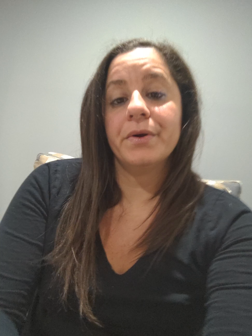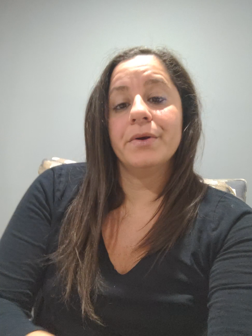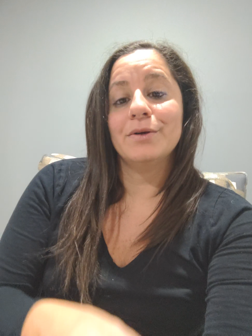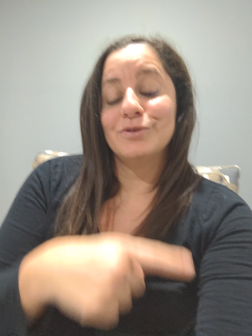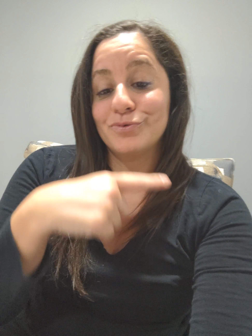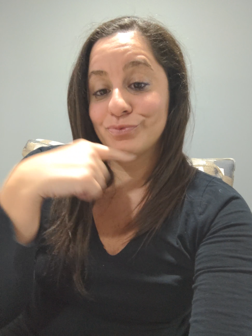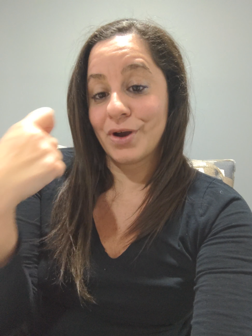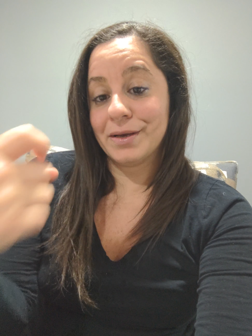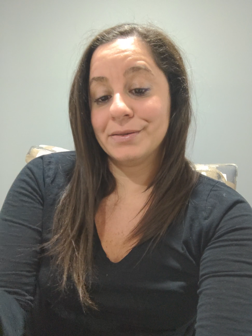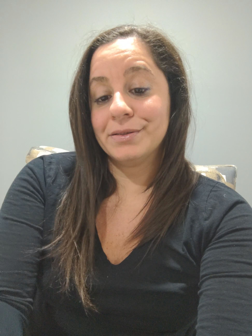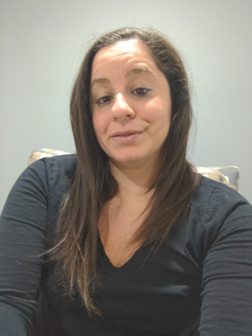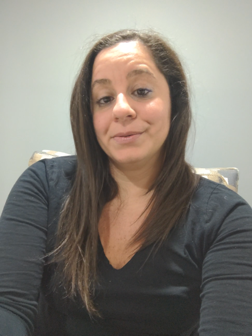dry